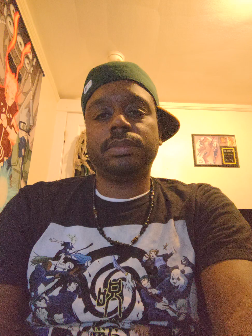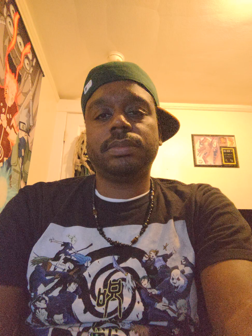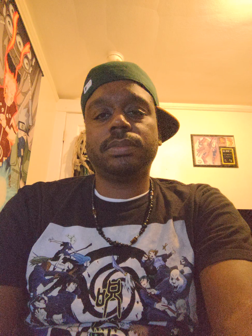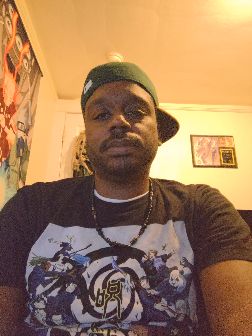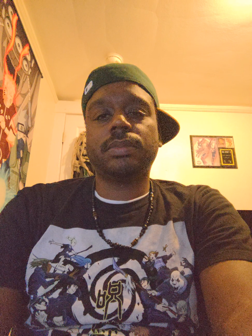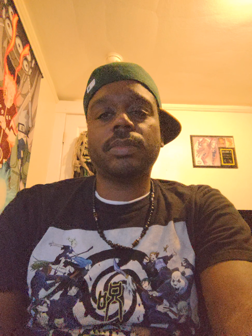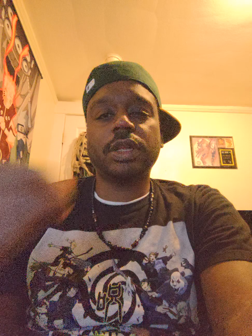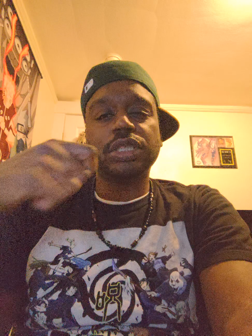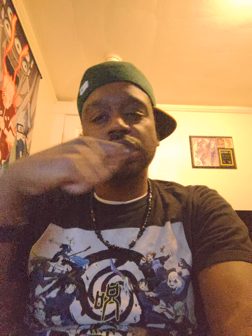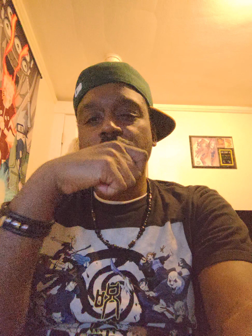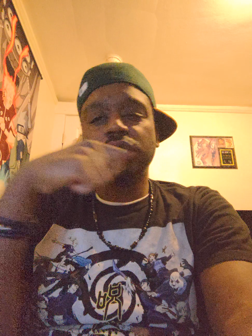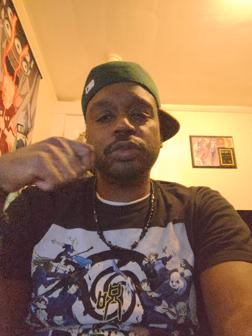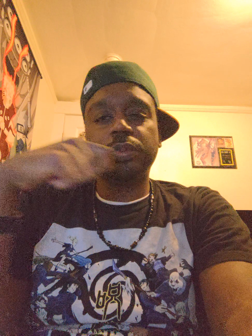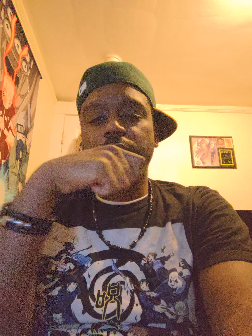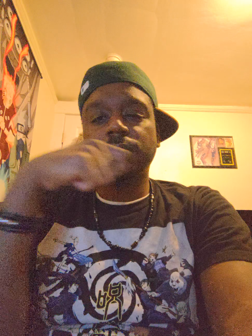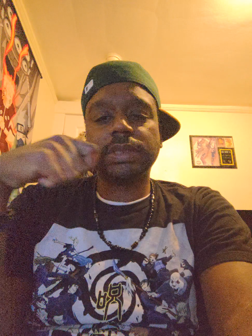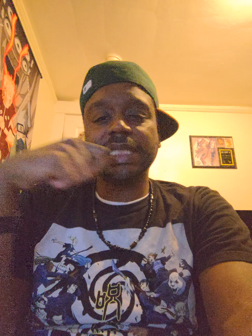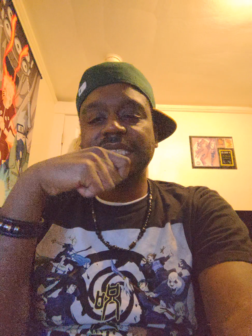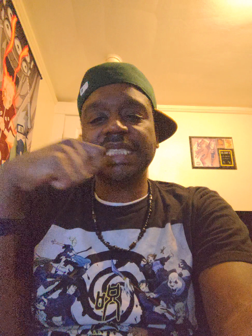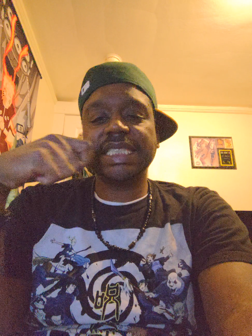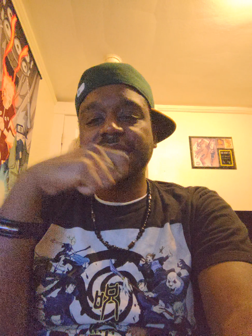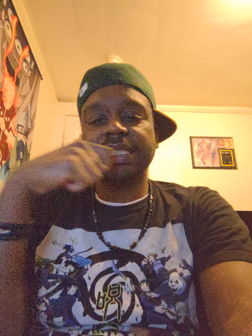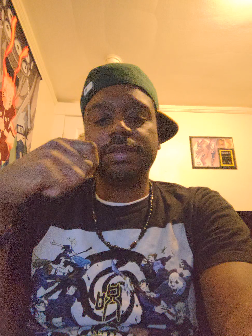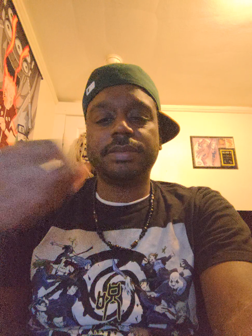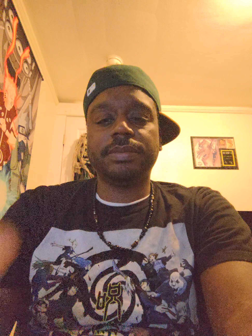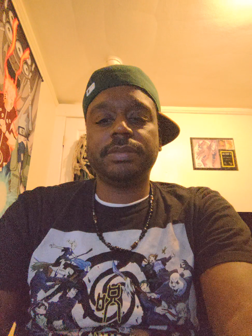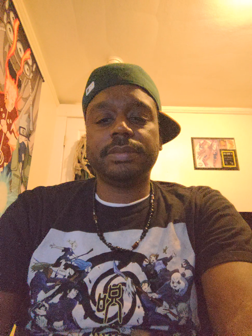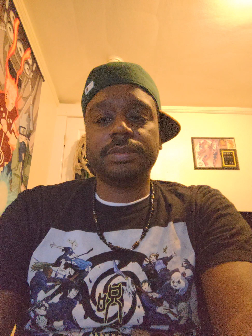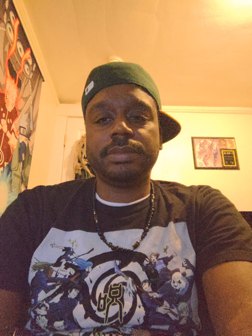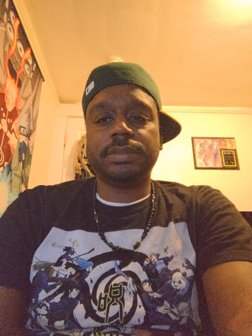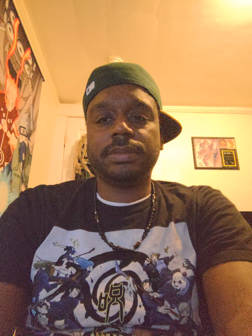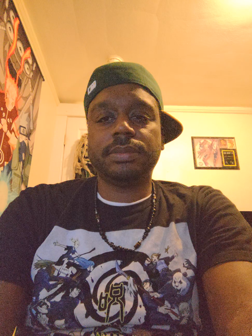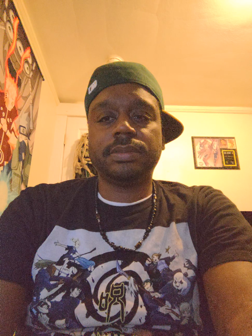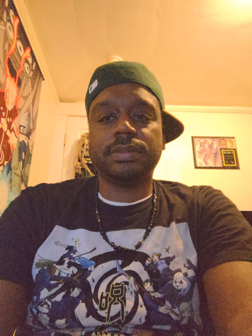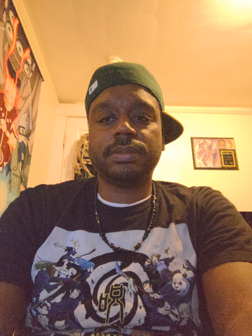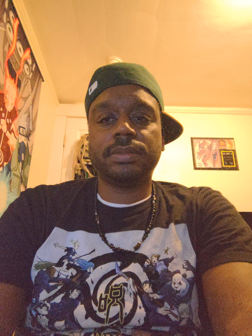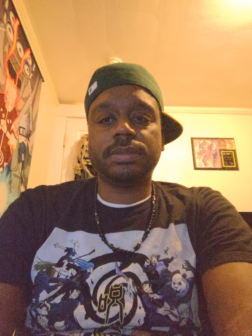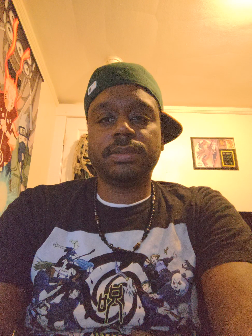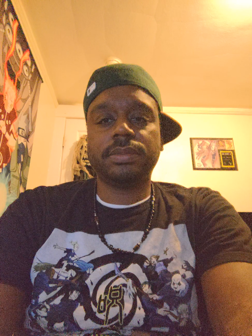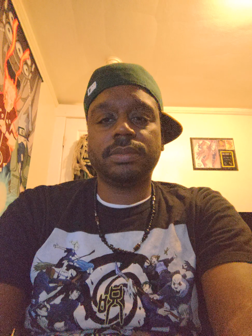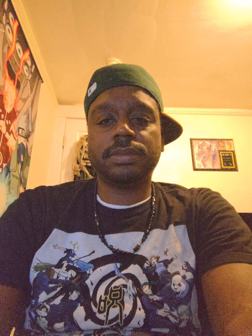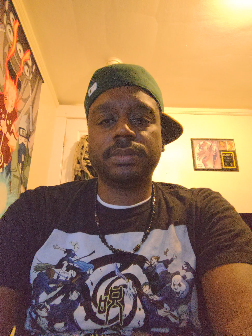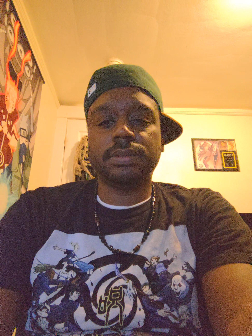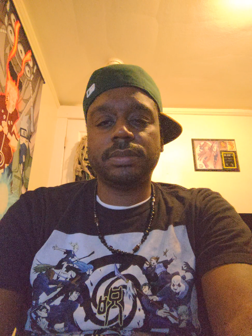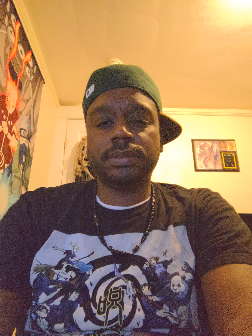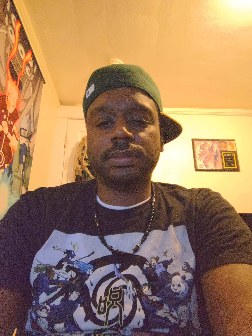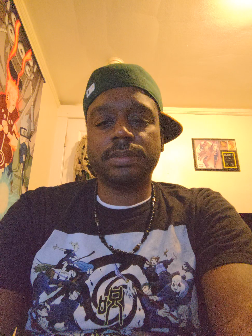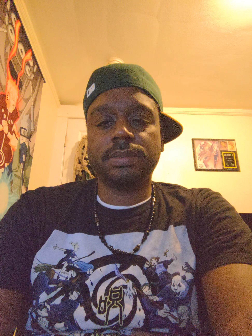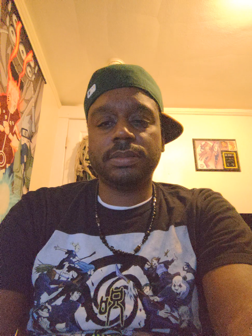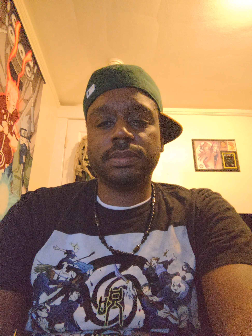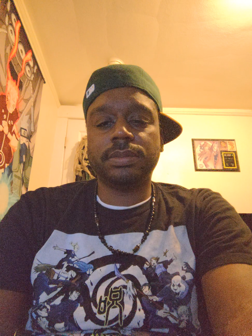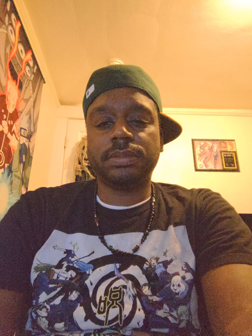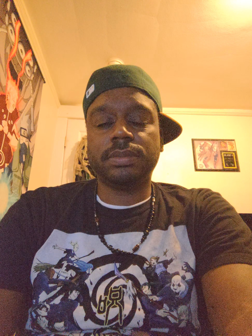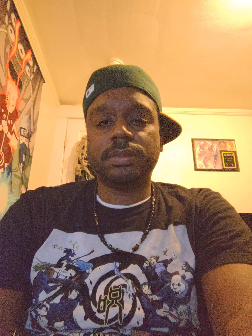toothbrush